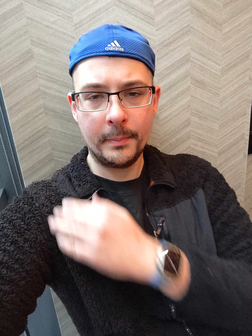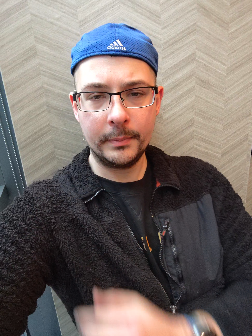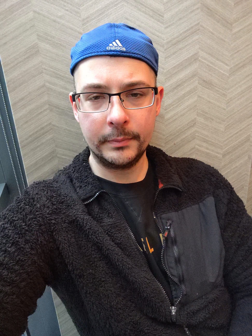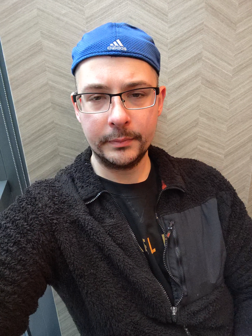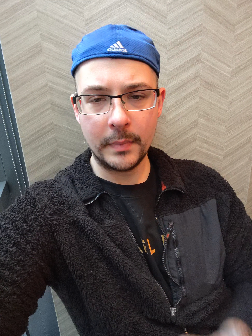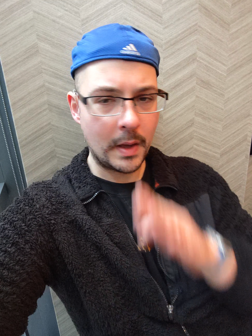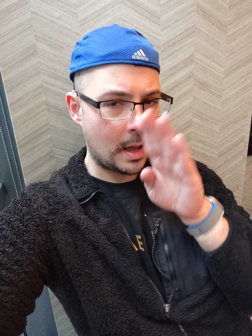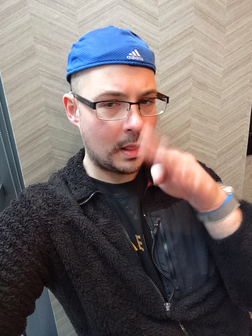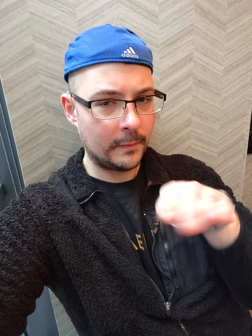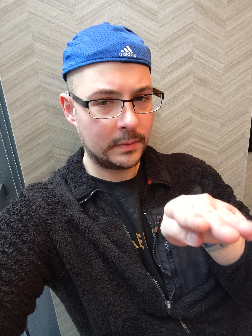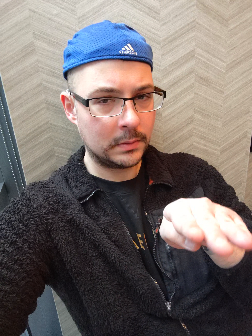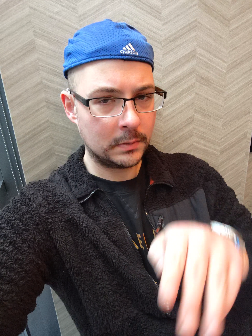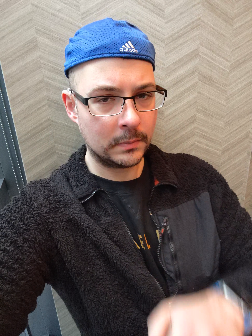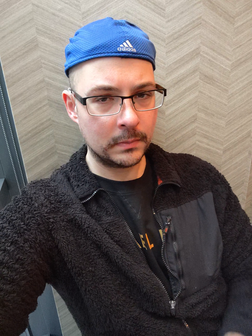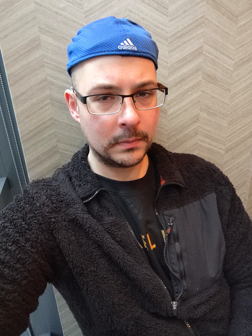elephant